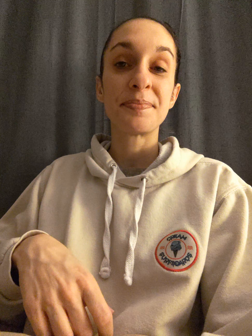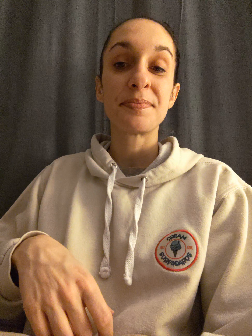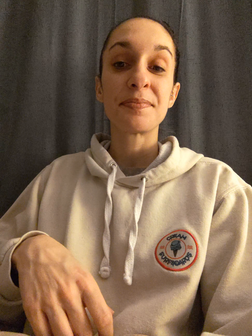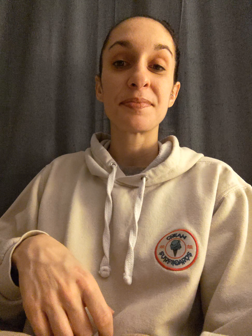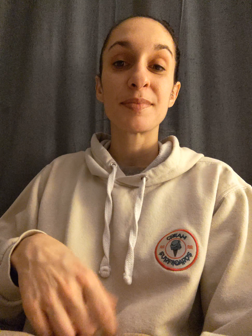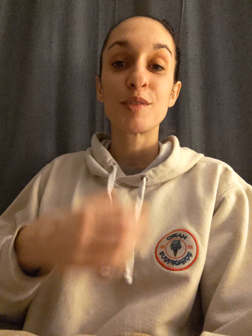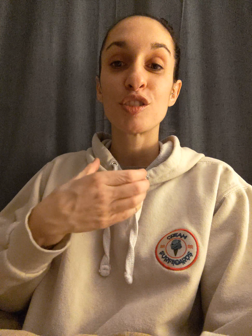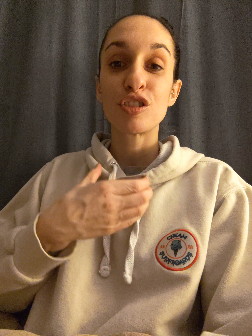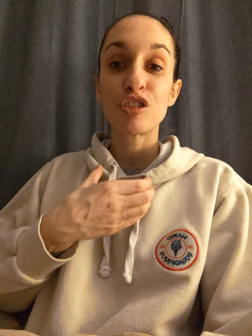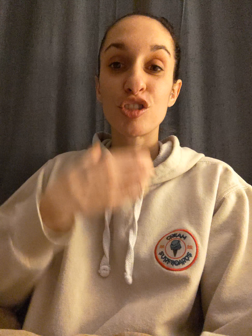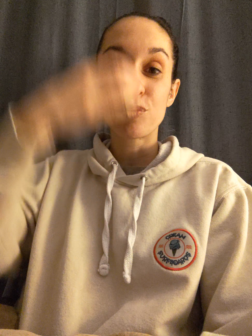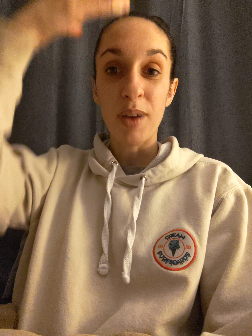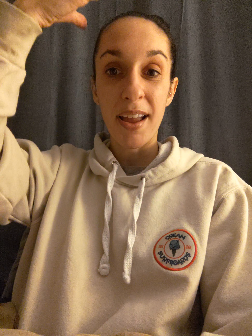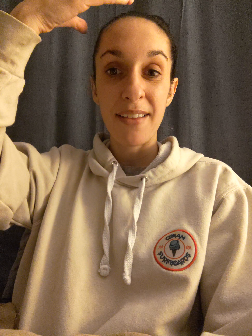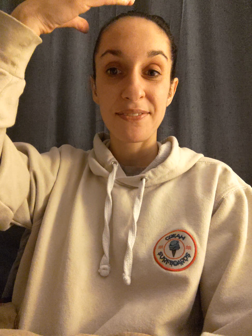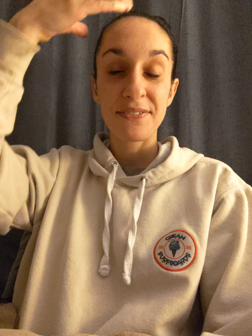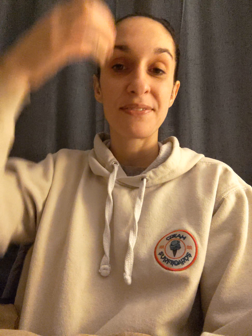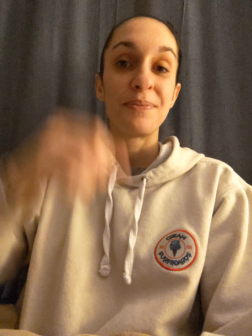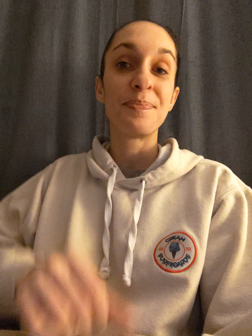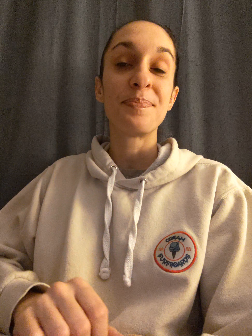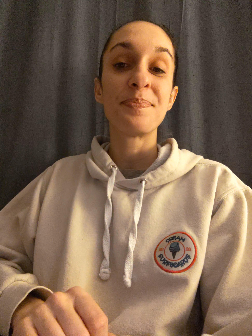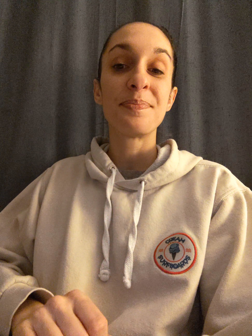giraffe